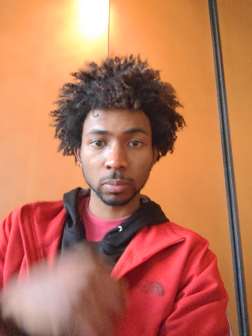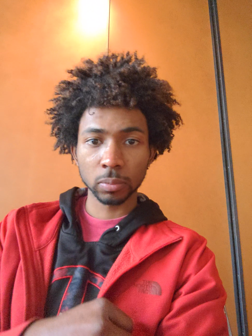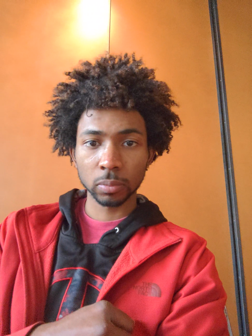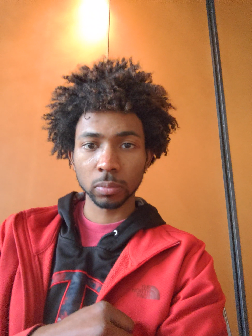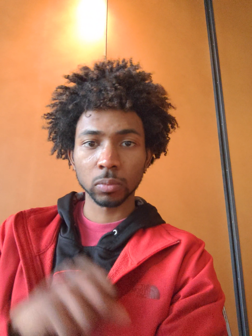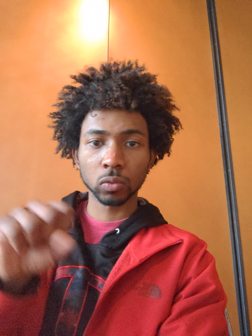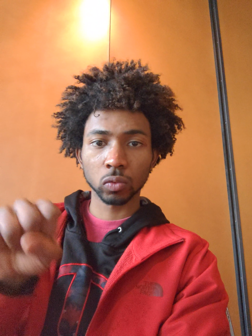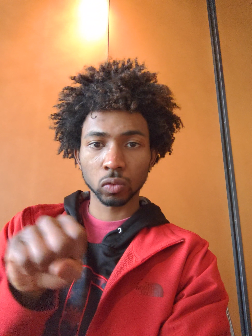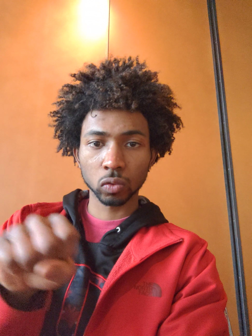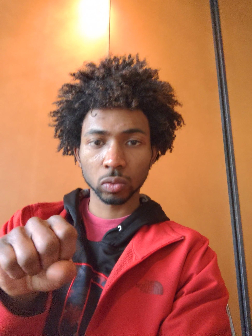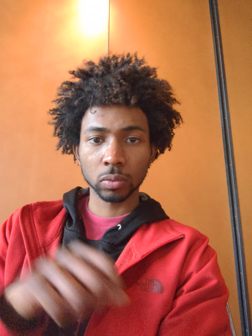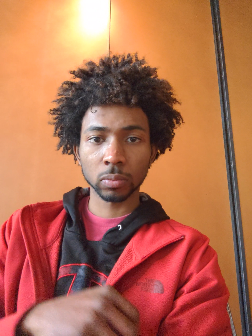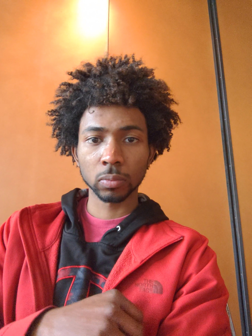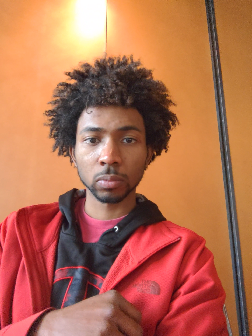shoe